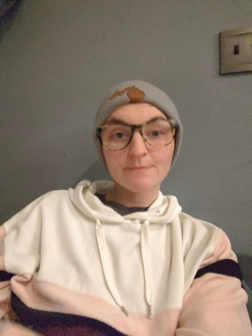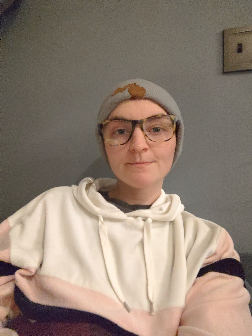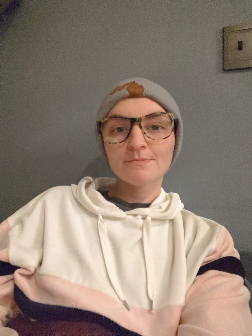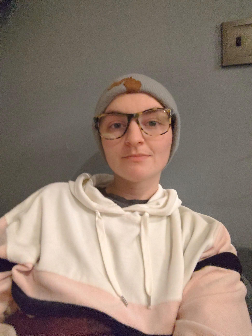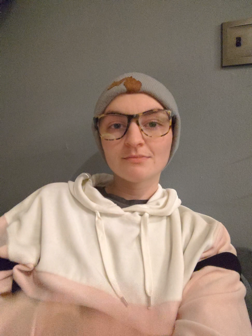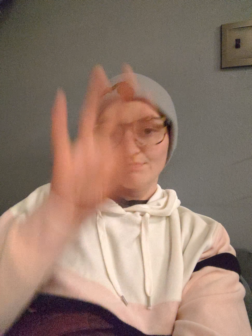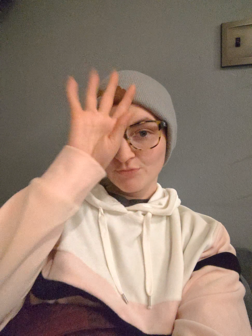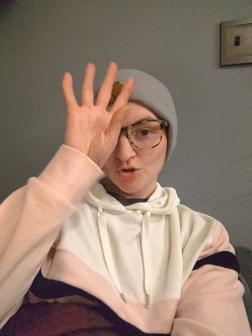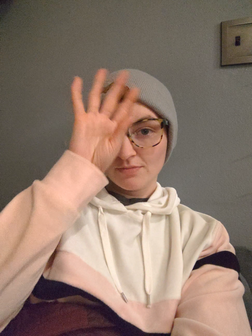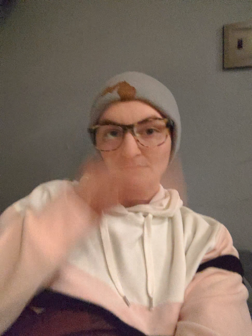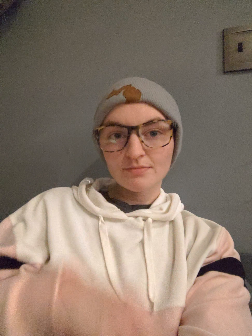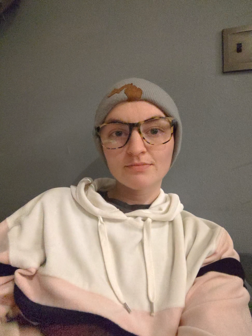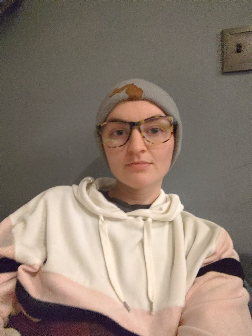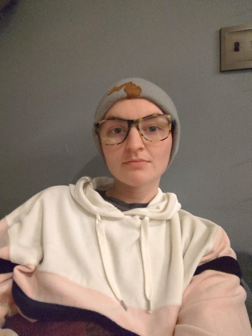fireman